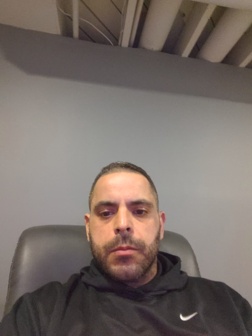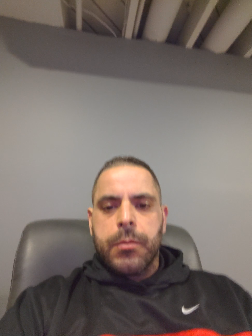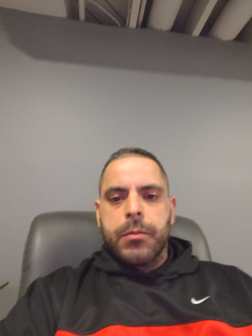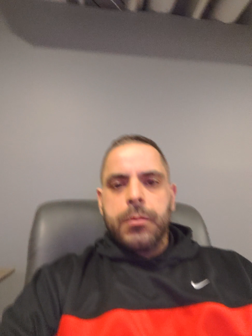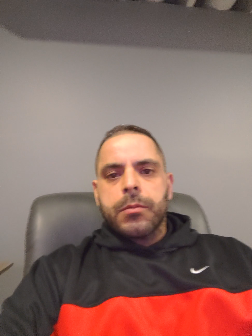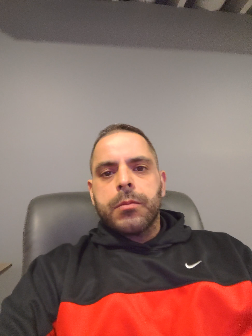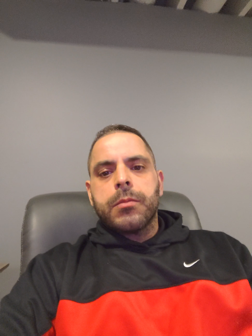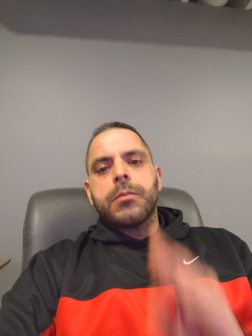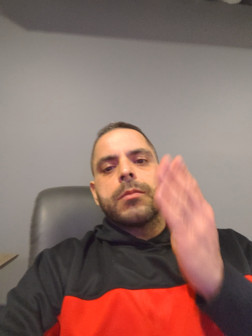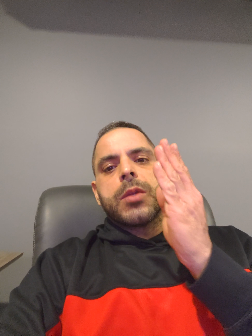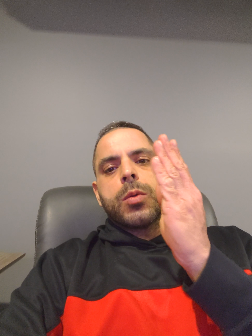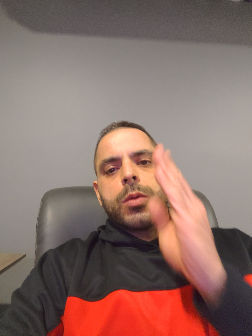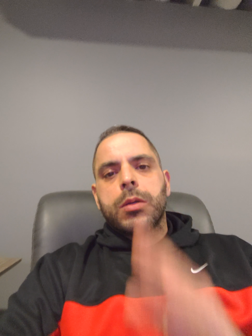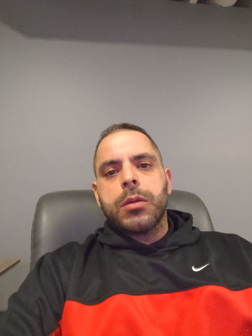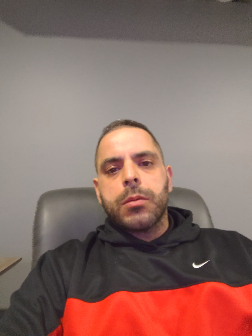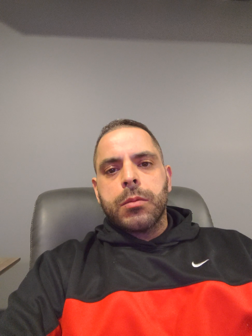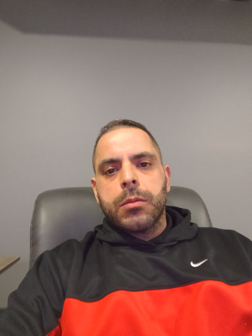blue